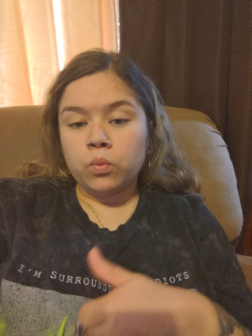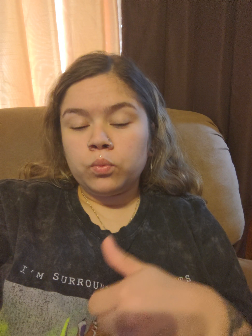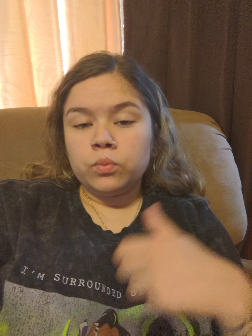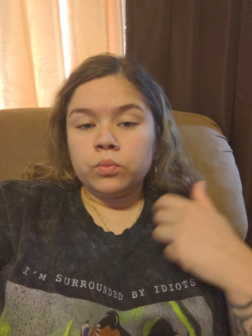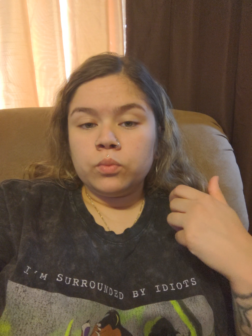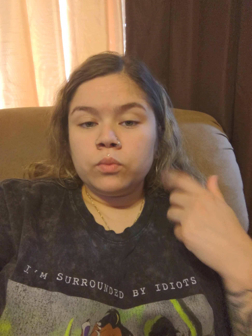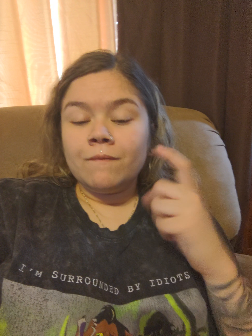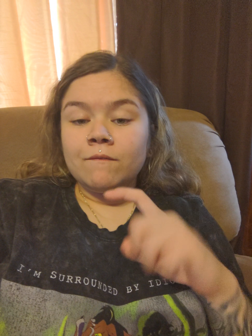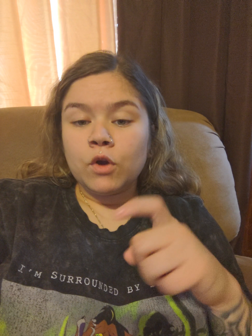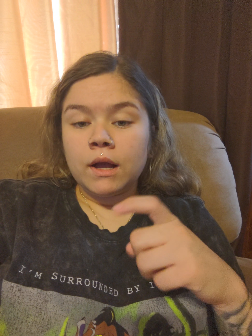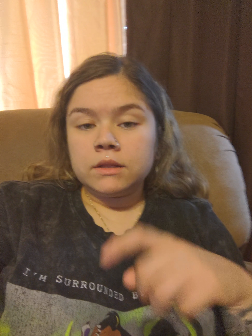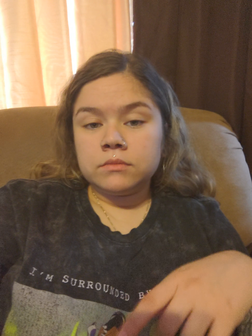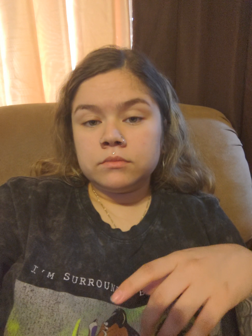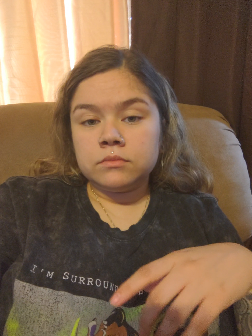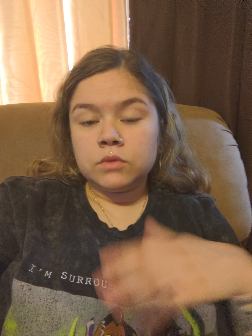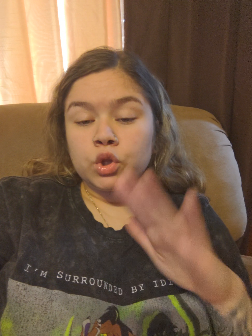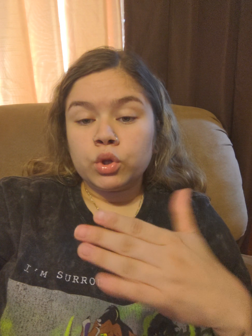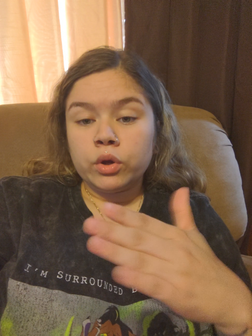friend